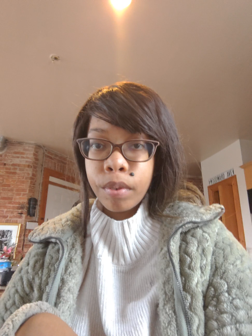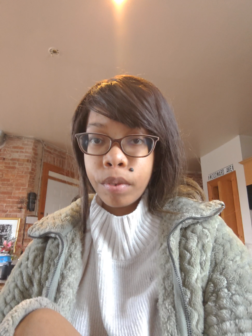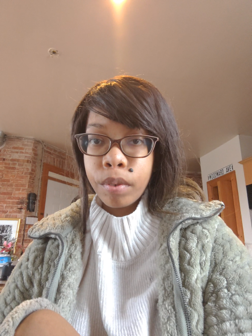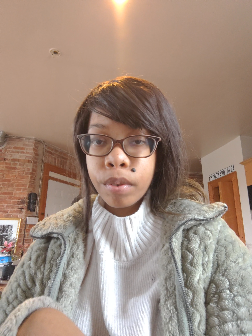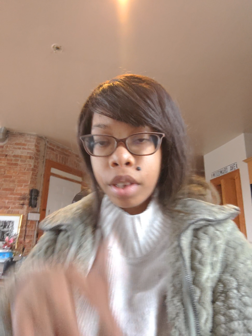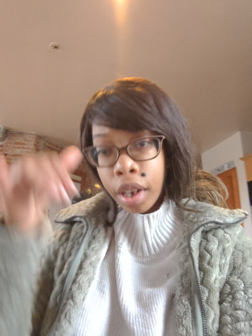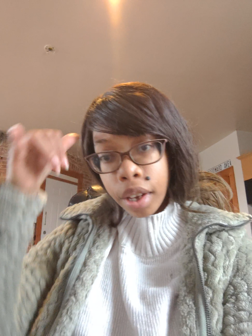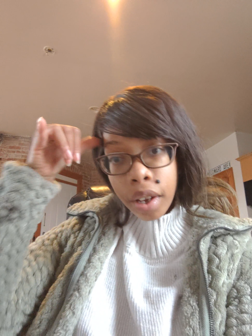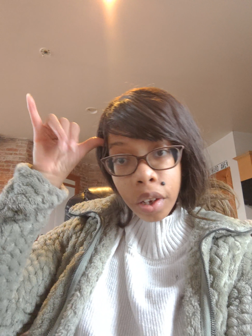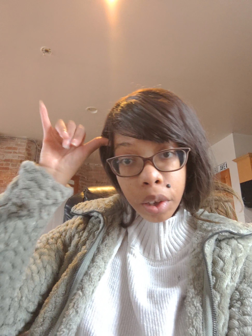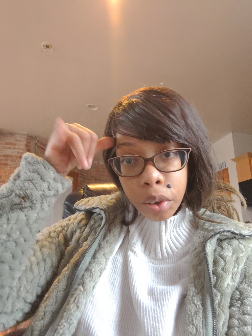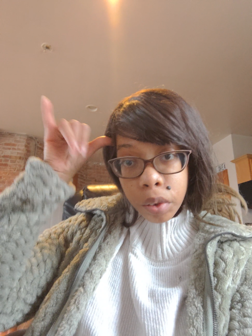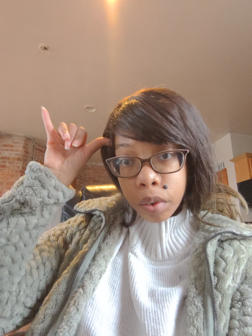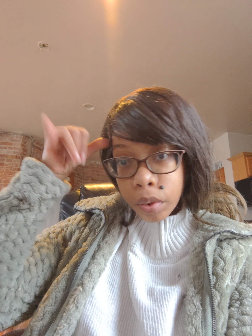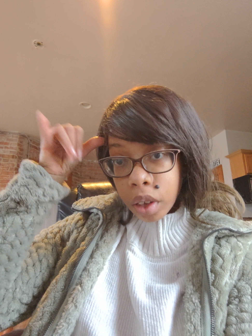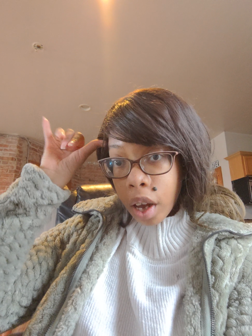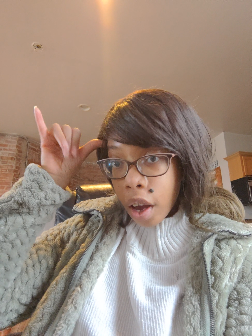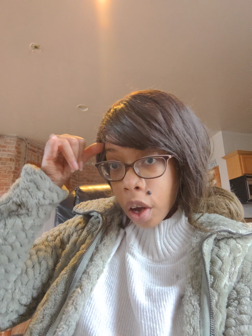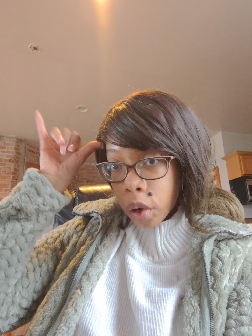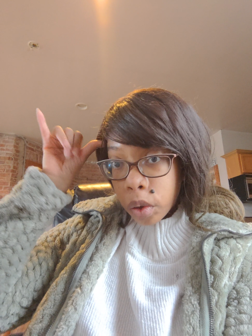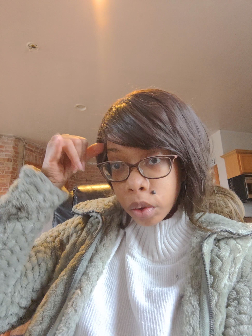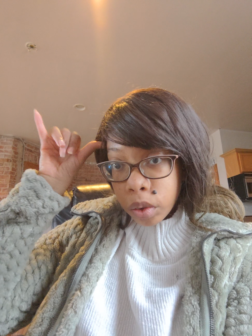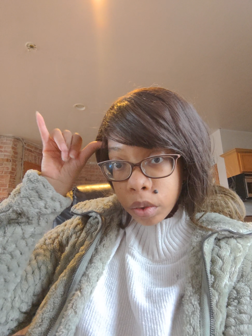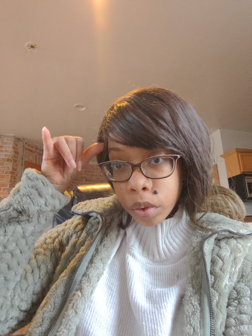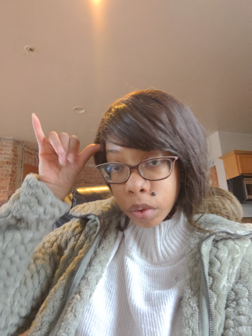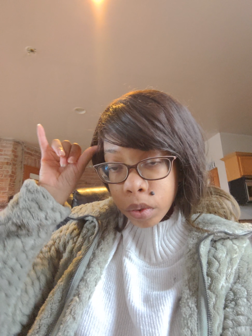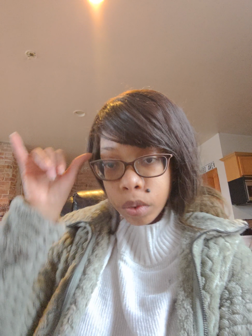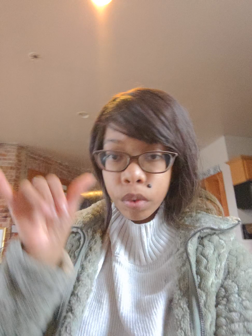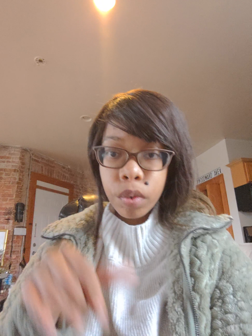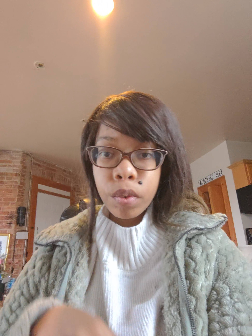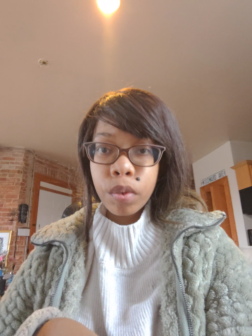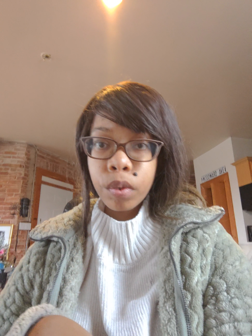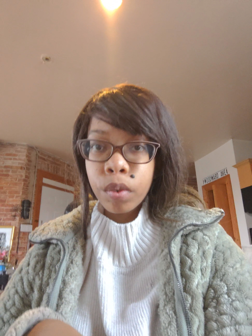cow